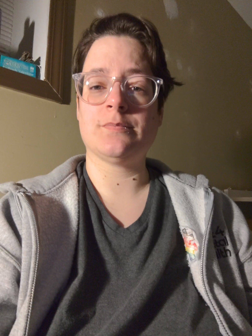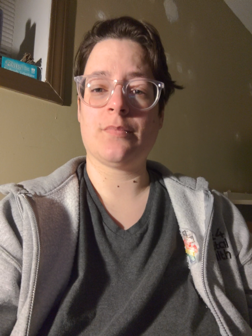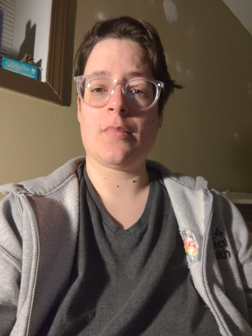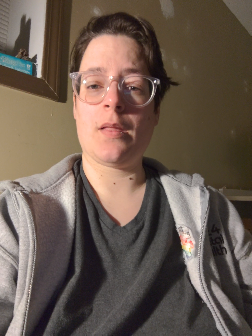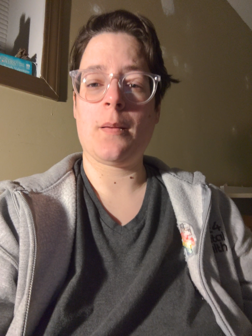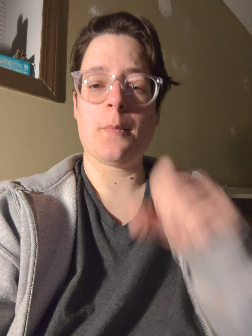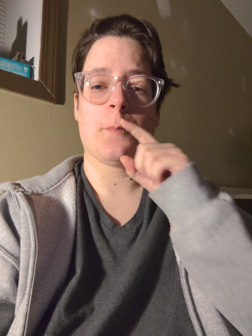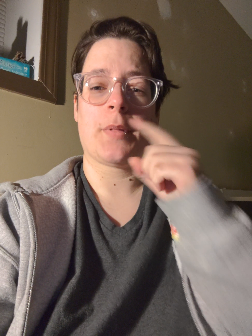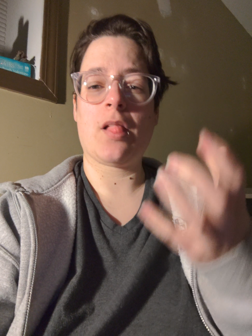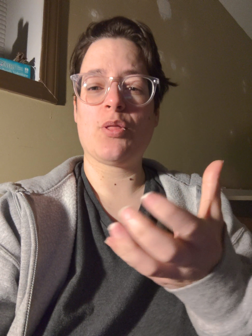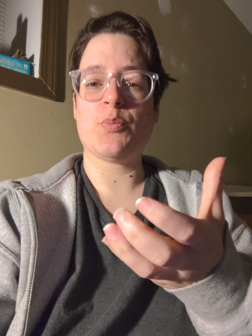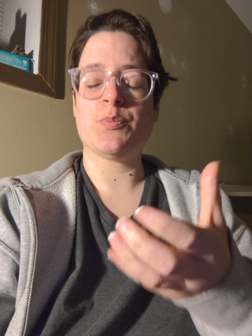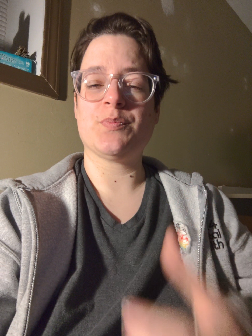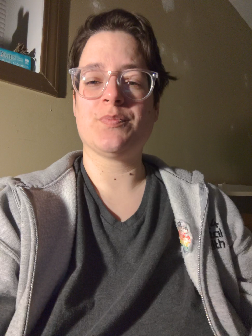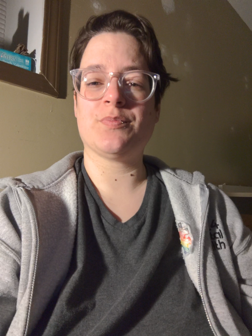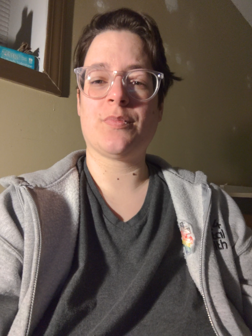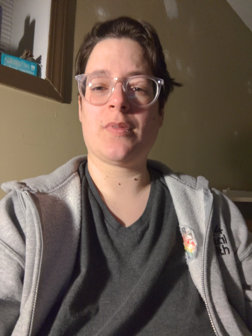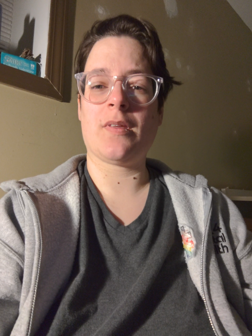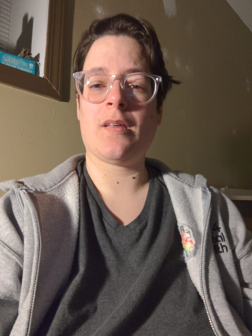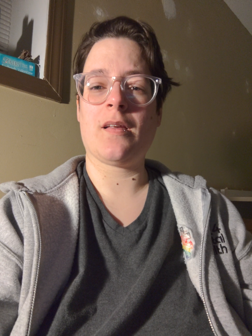balloon